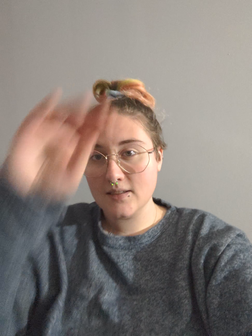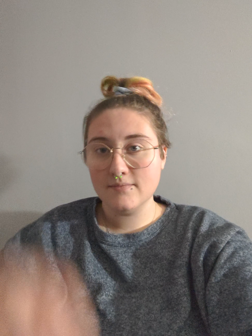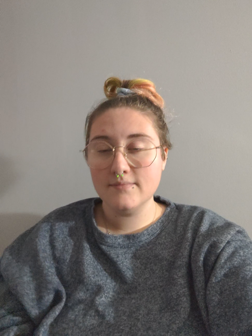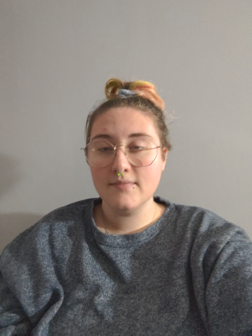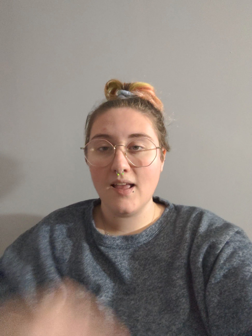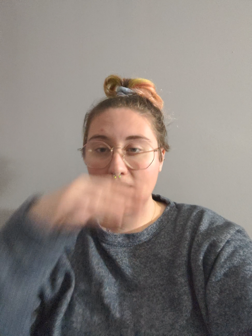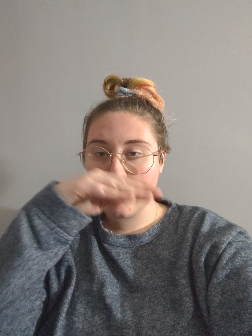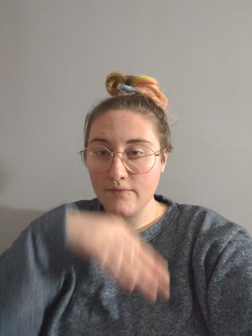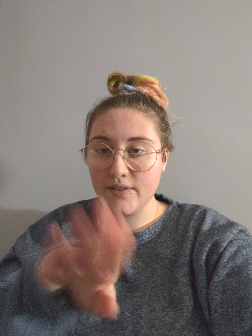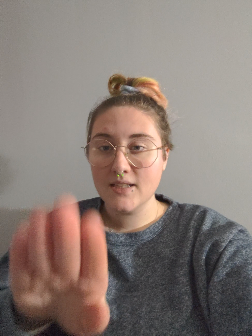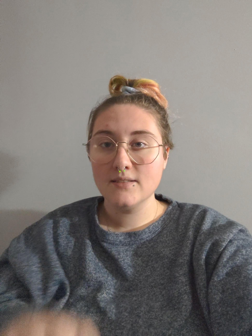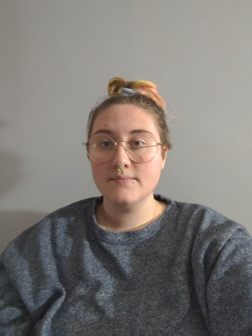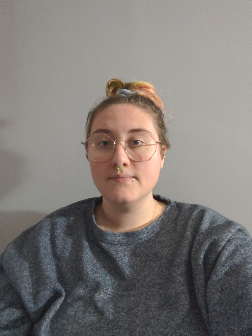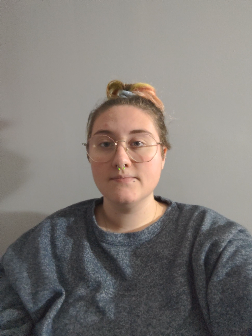elephant